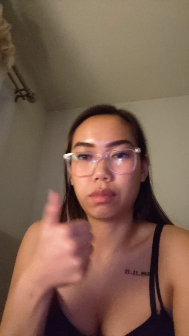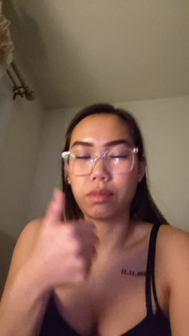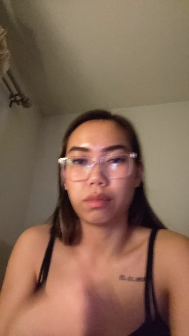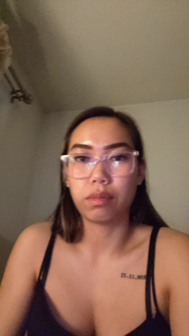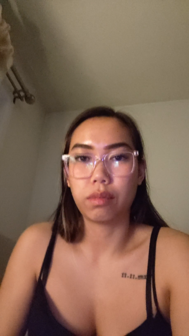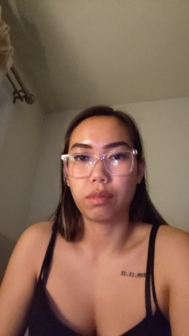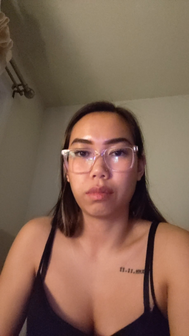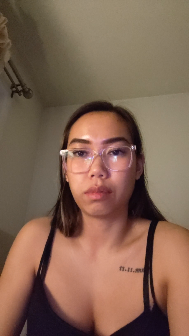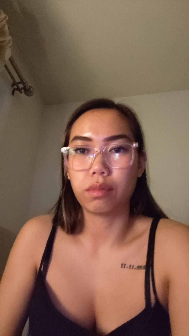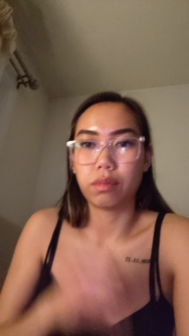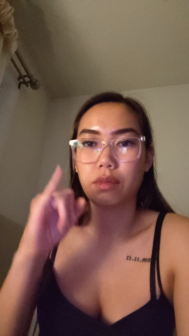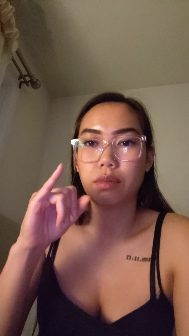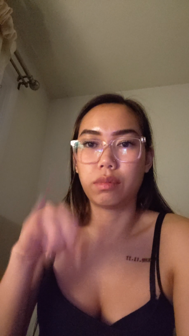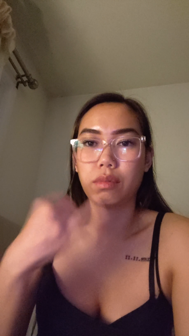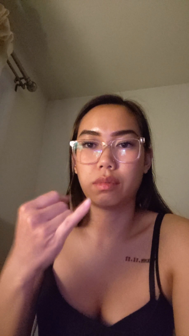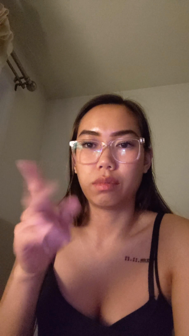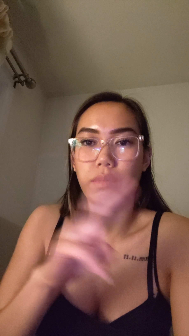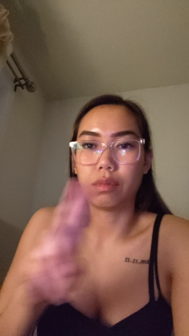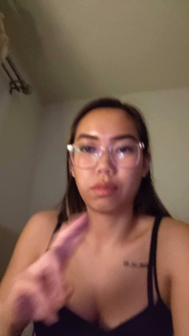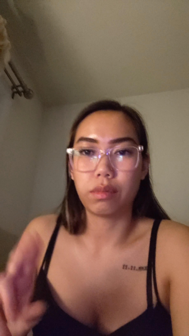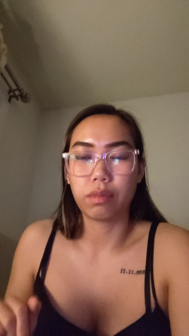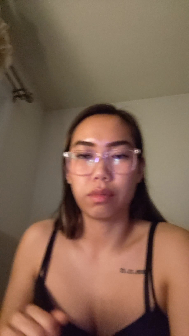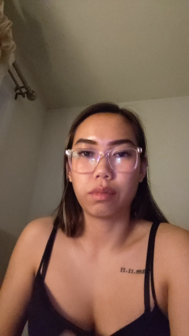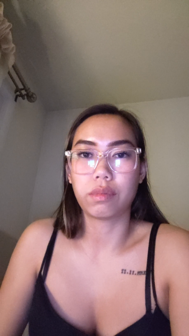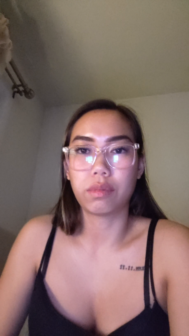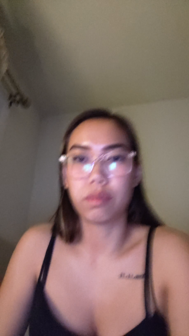jelly